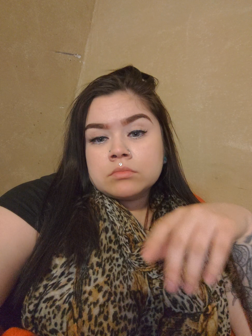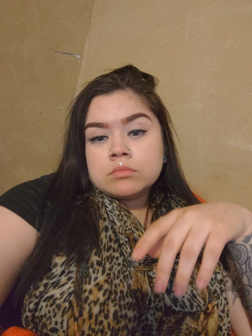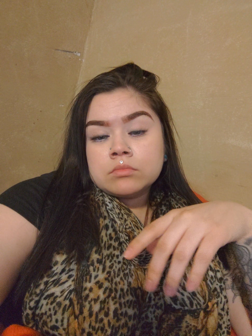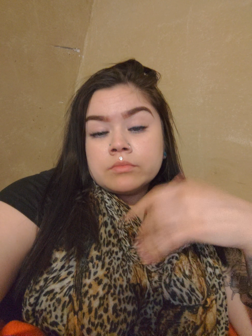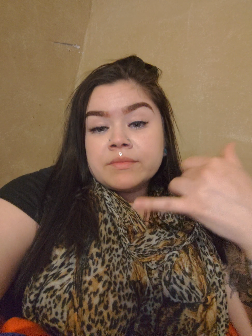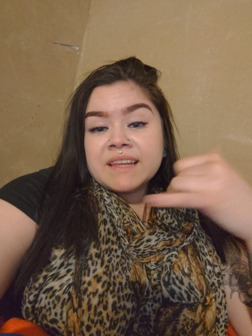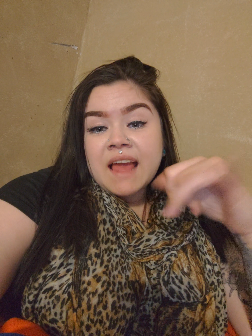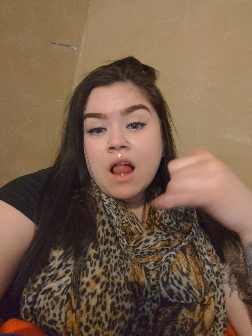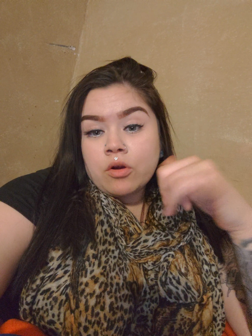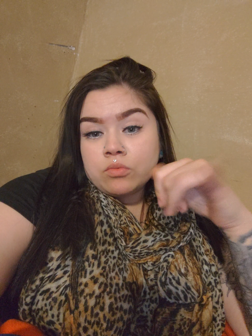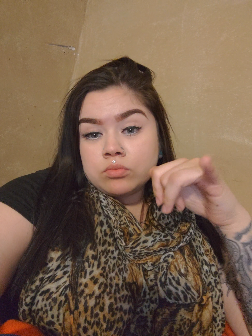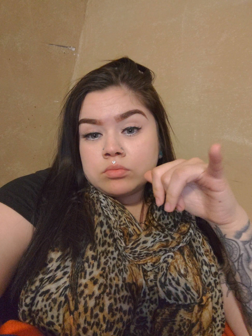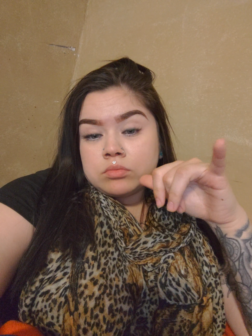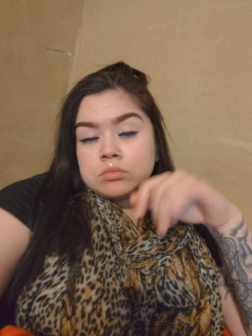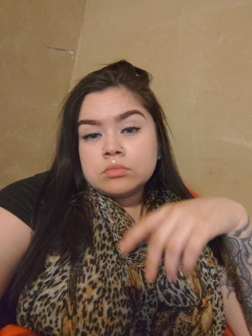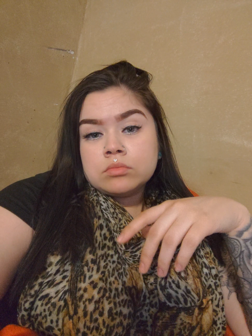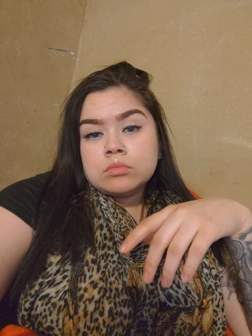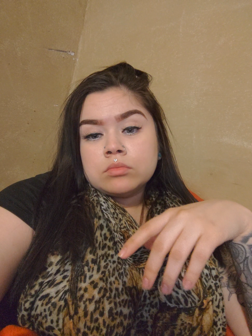yellow